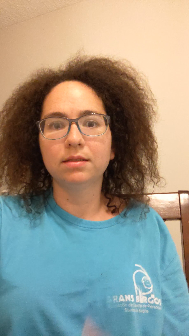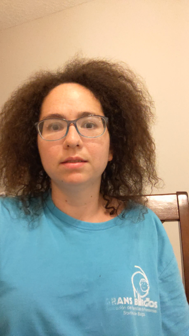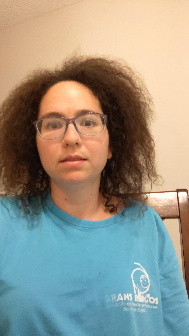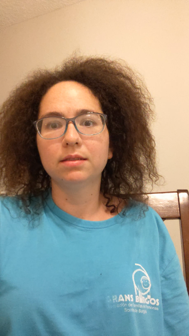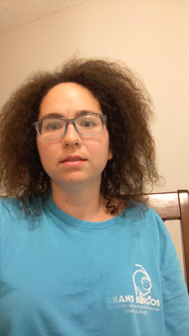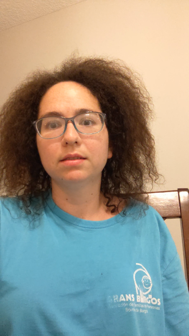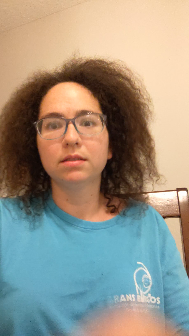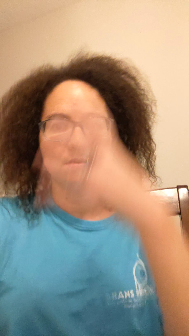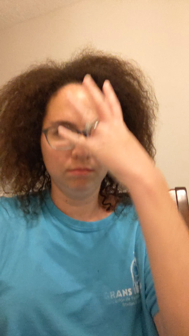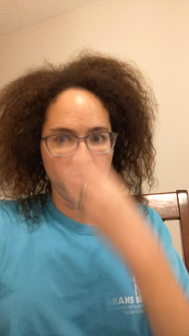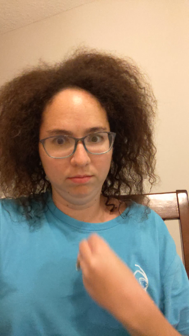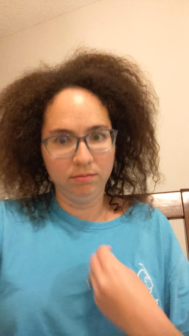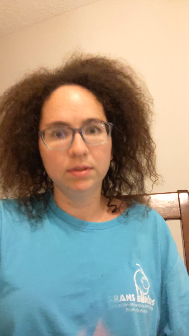asleep